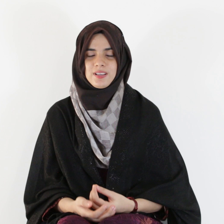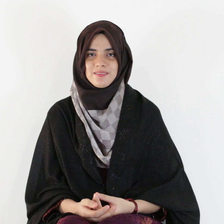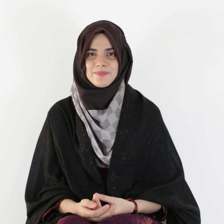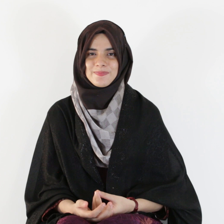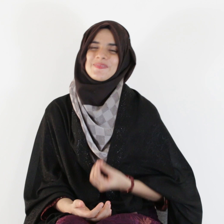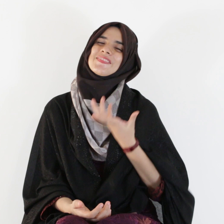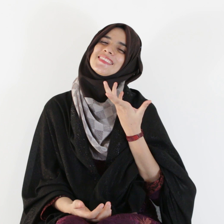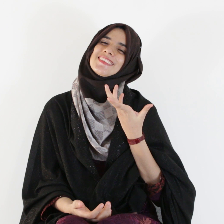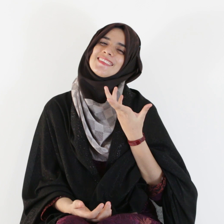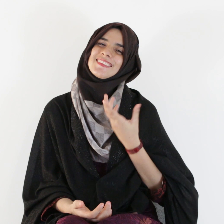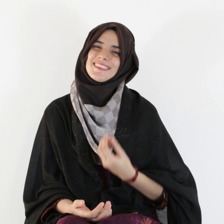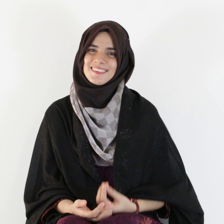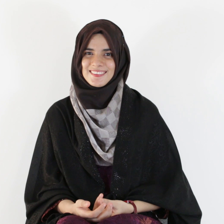glad